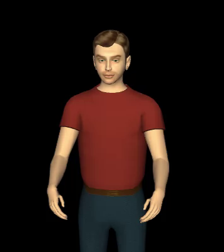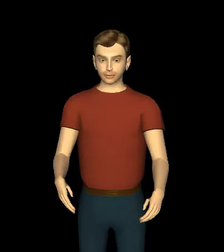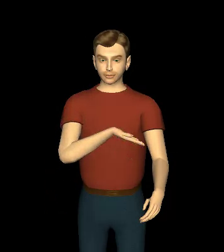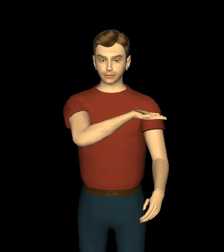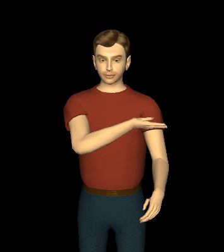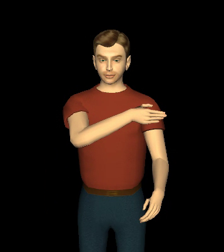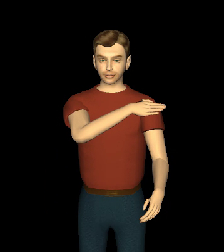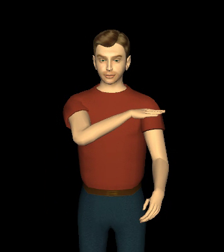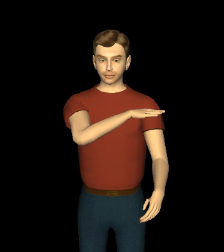مسؤول